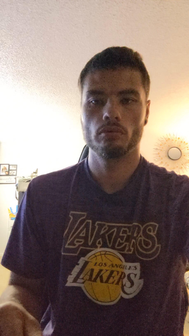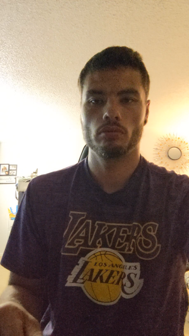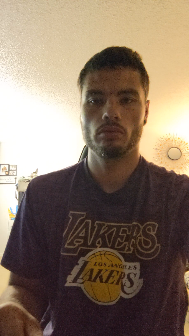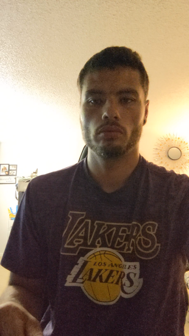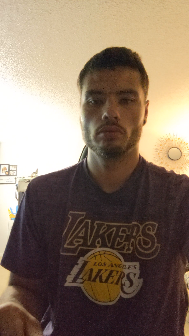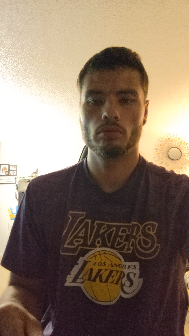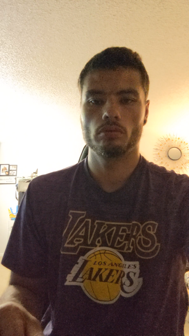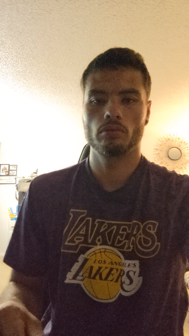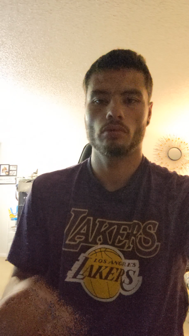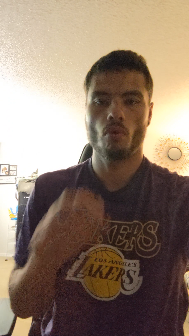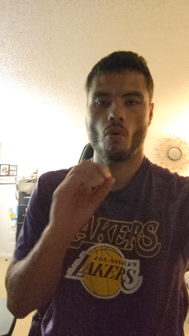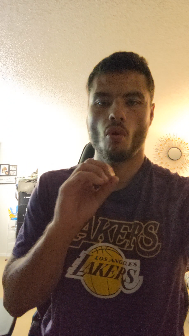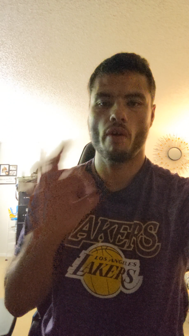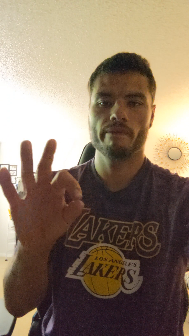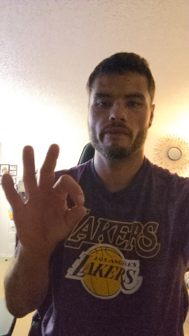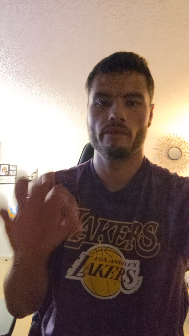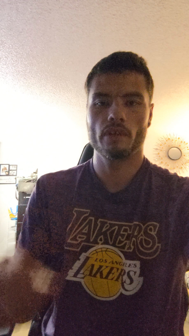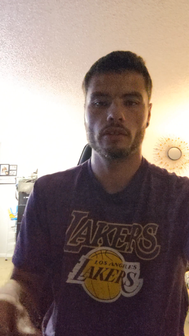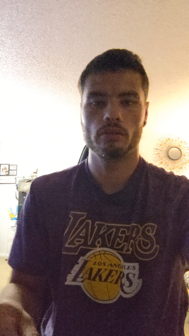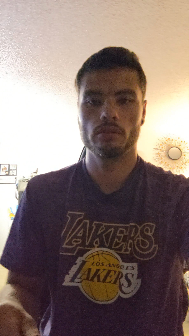off